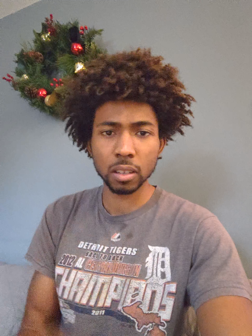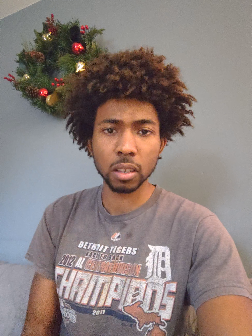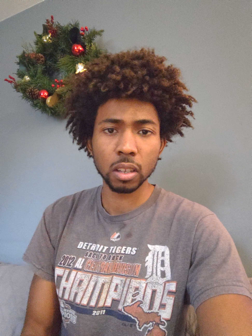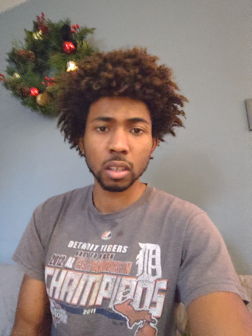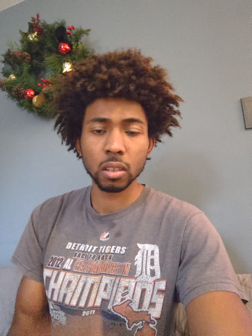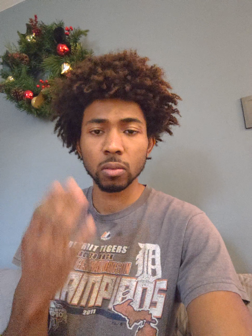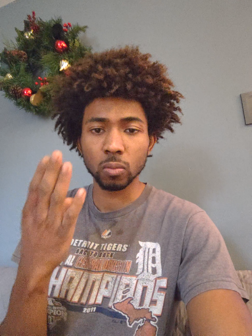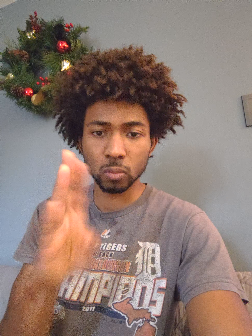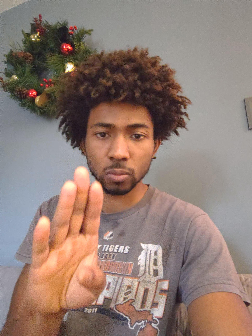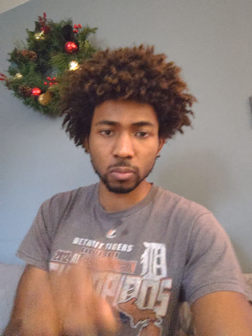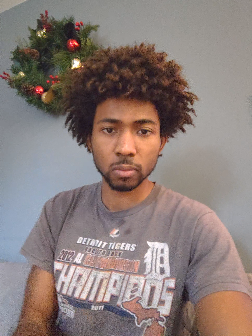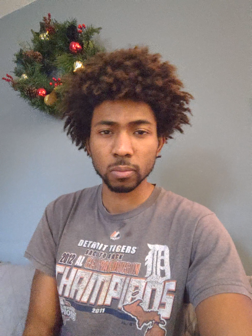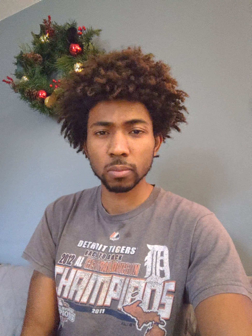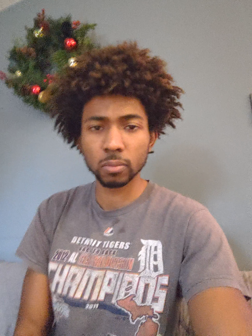close